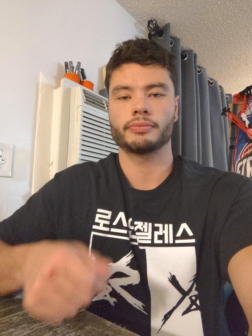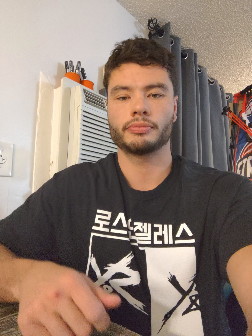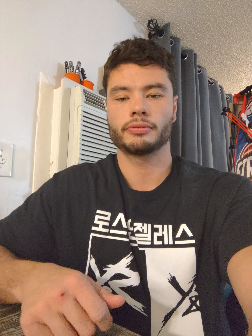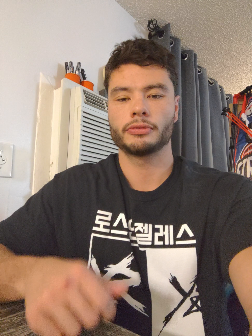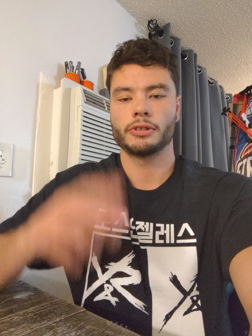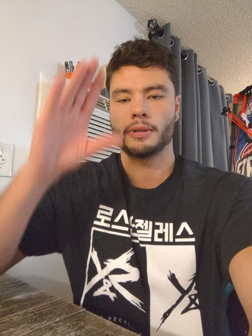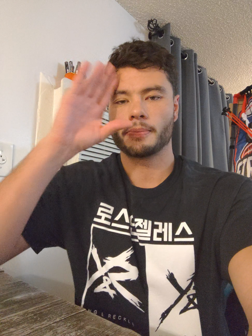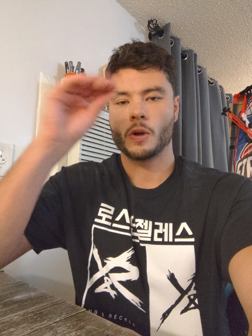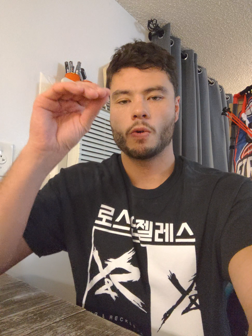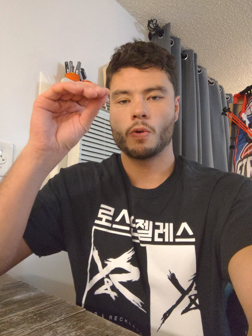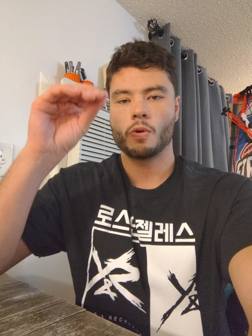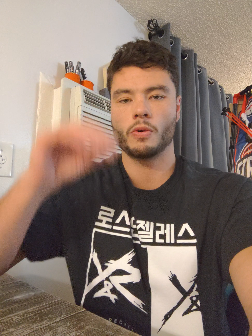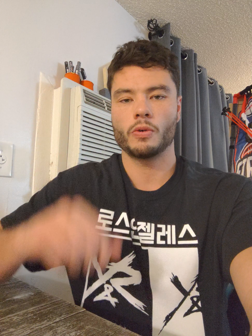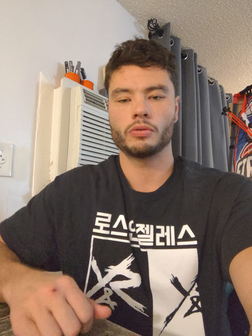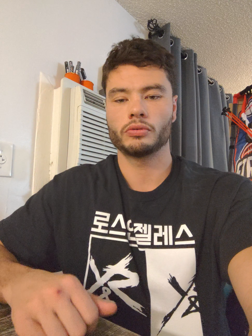boy